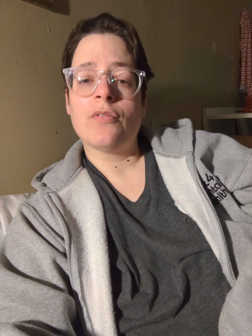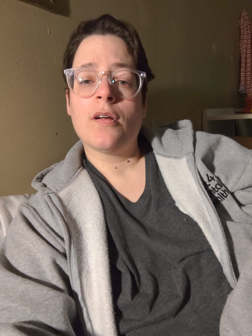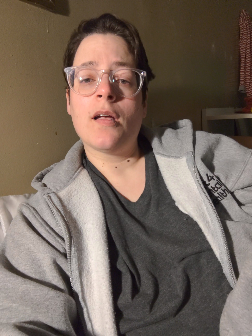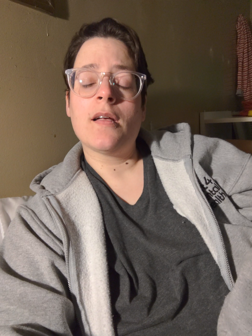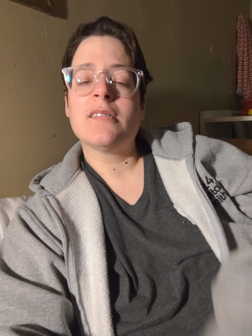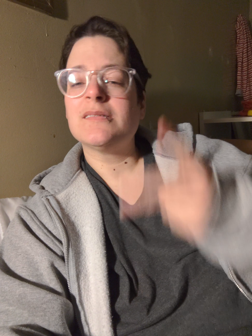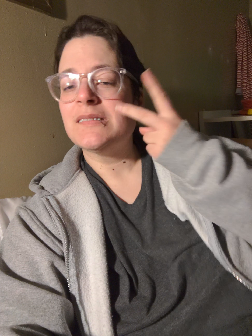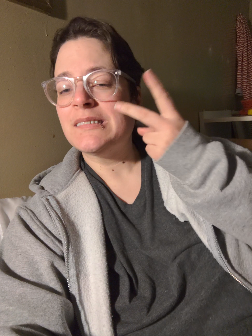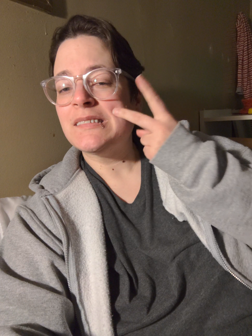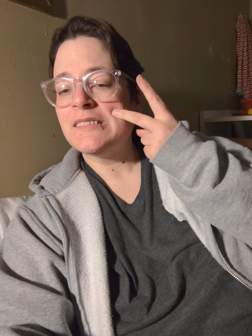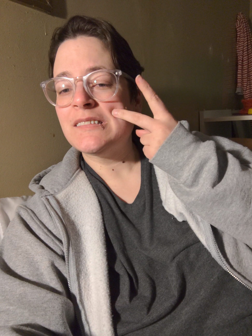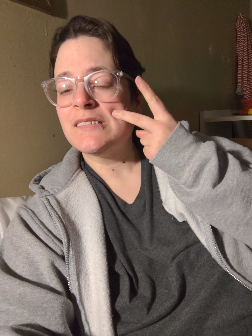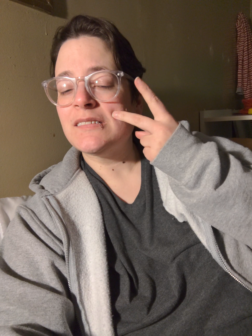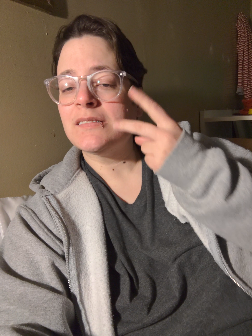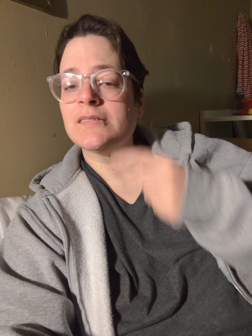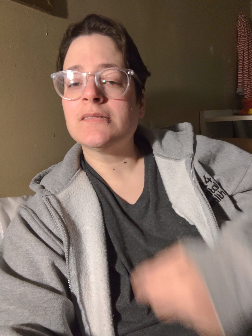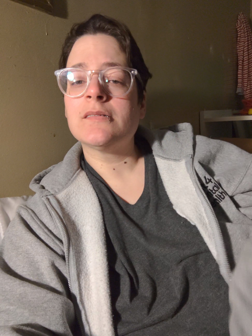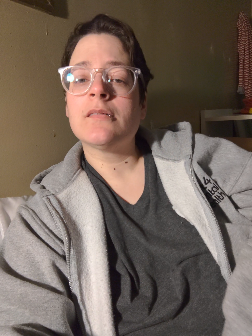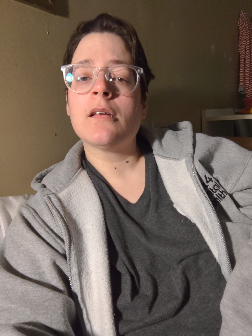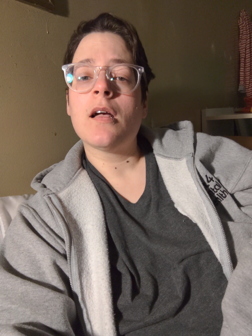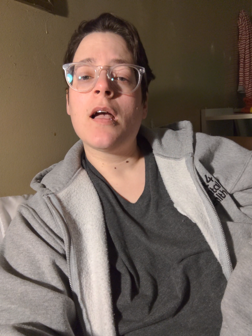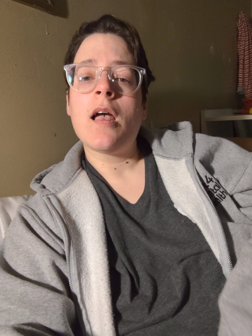see